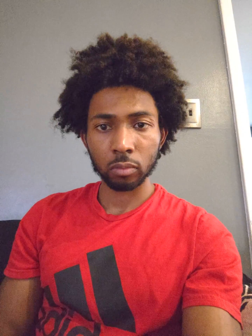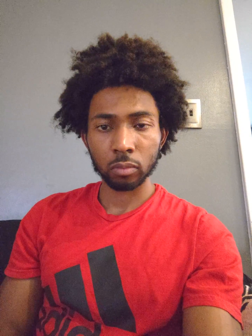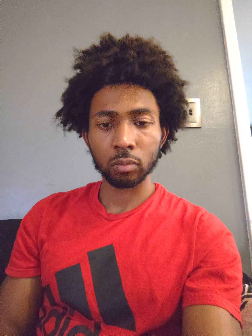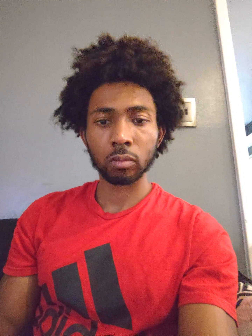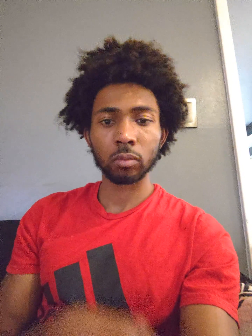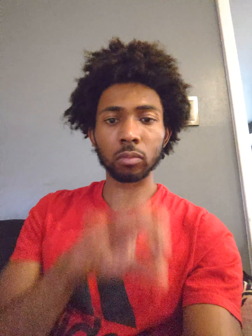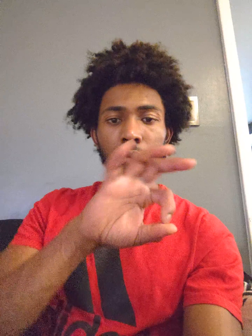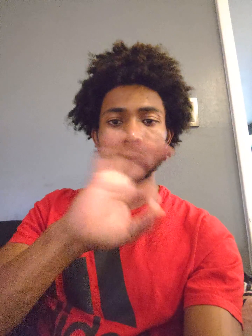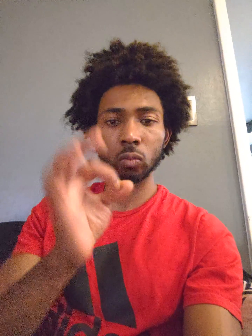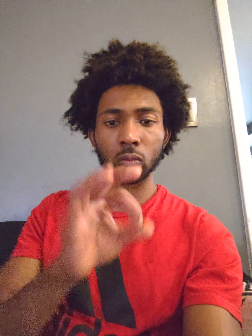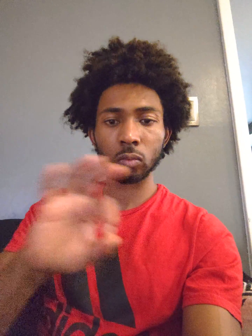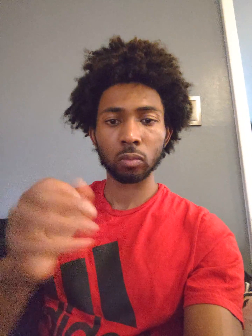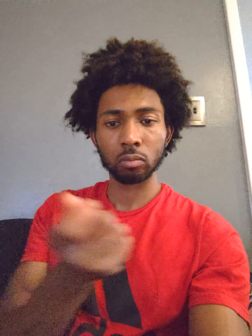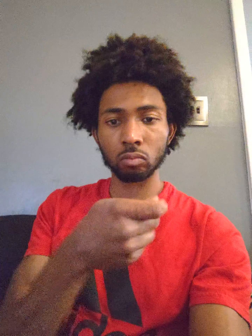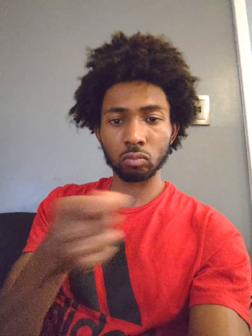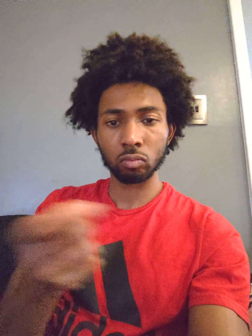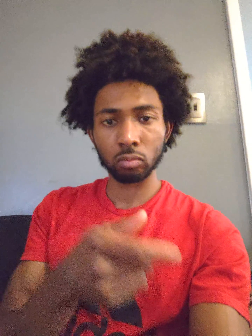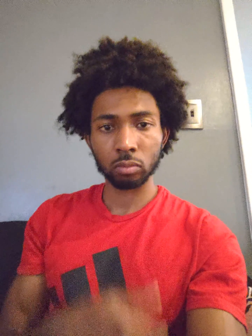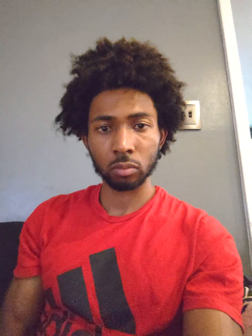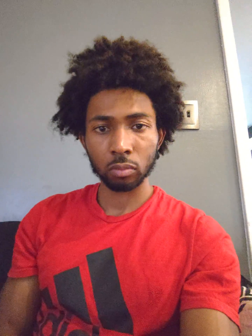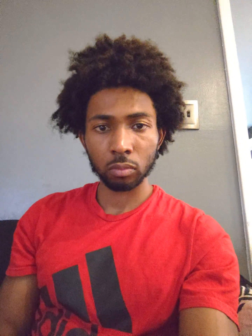hose